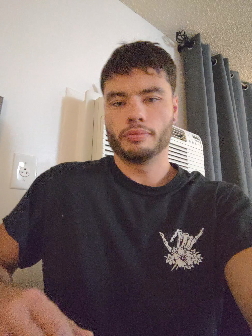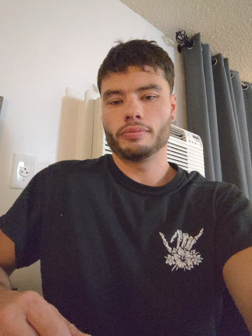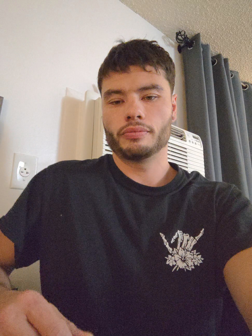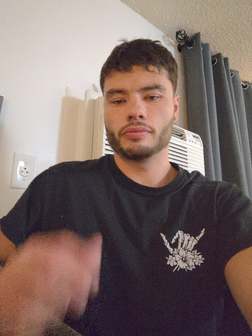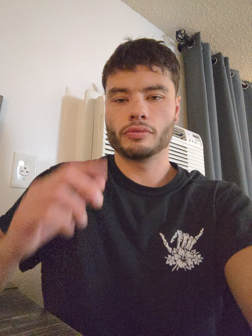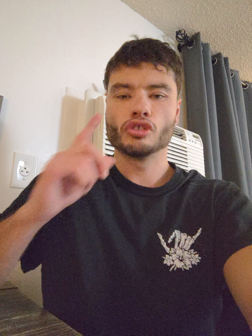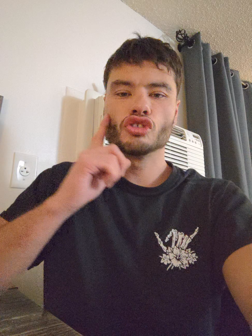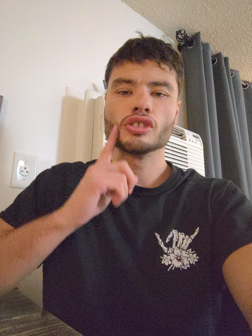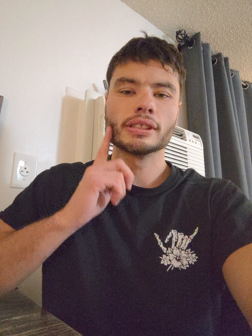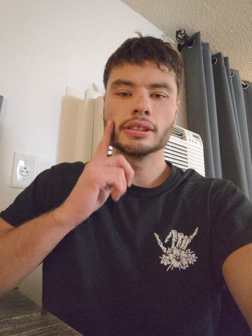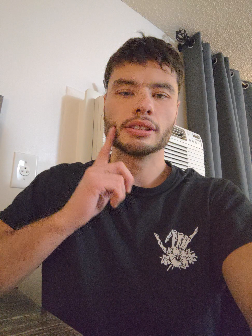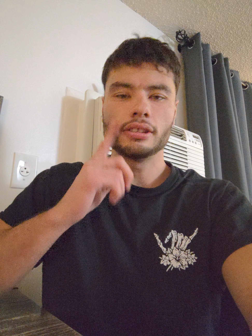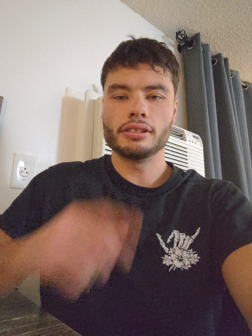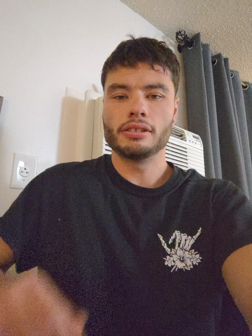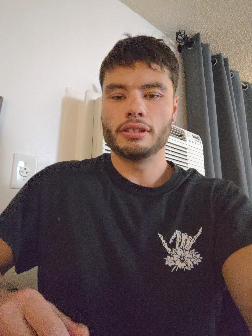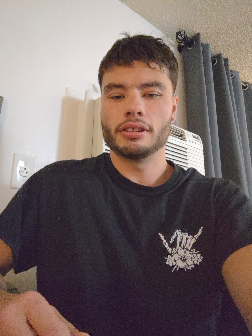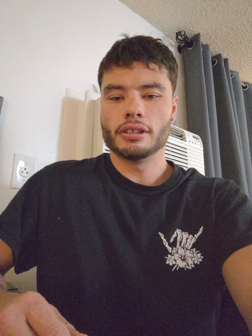cheek